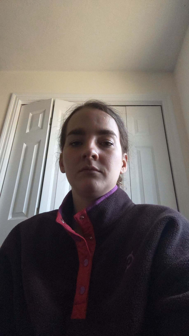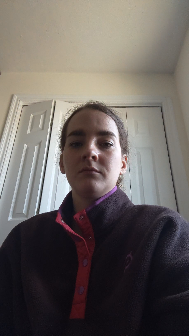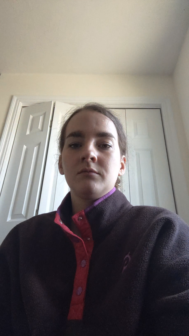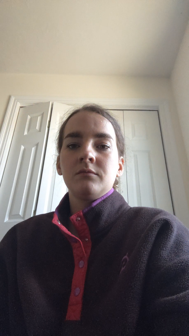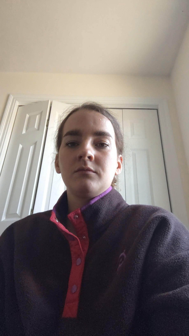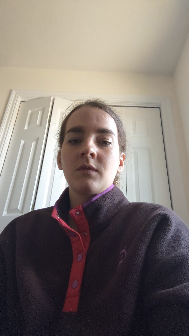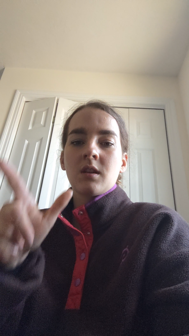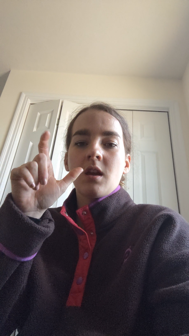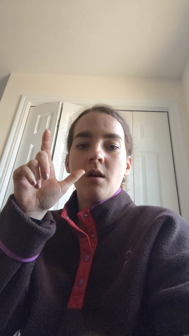camera